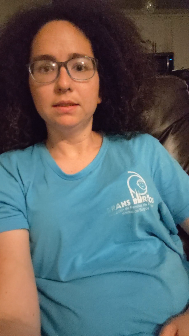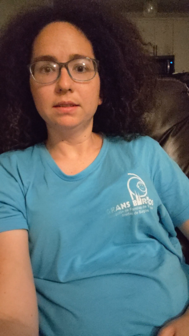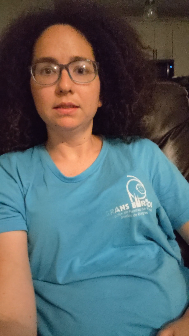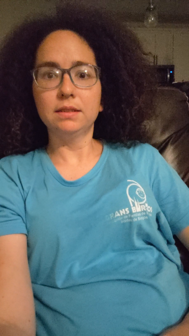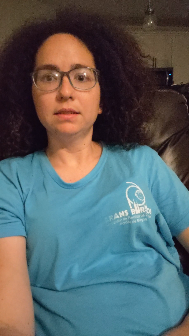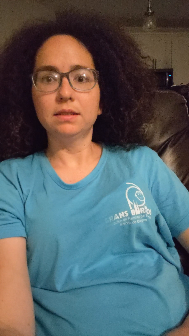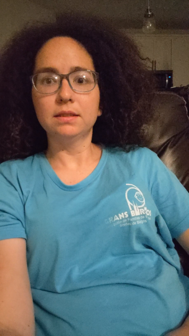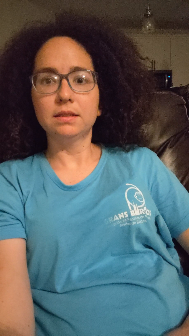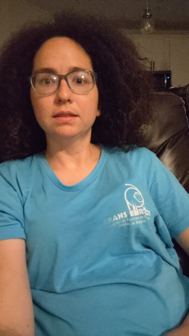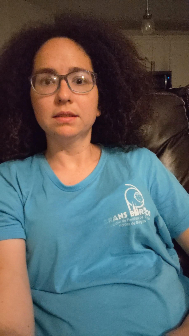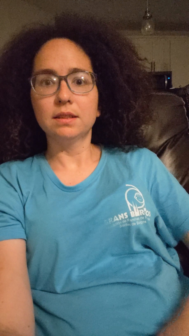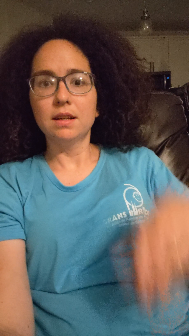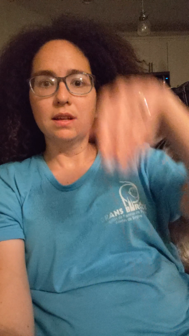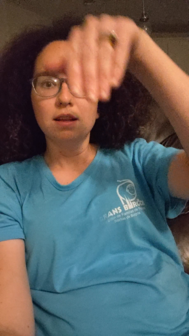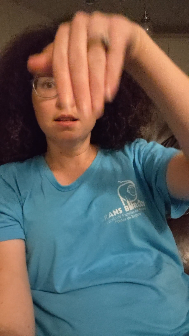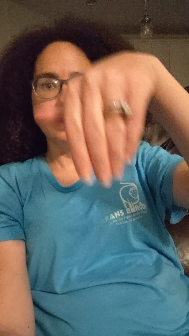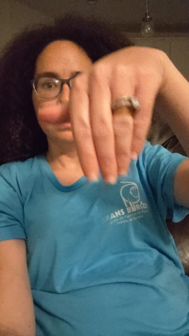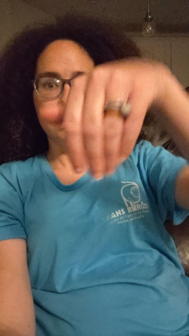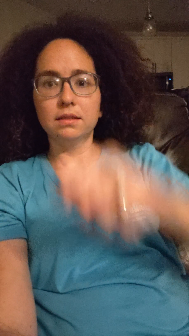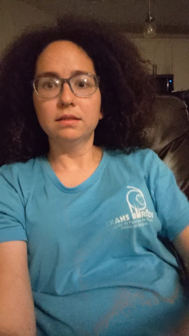night night